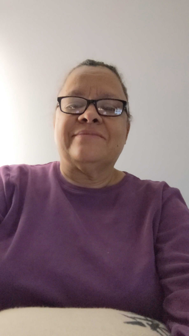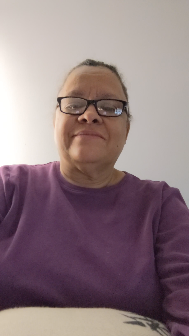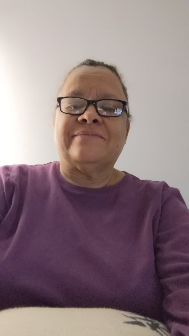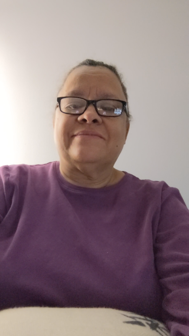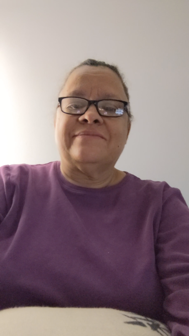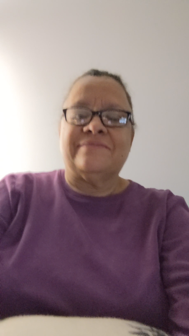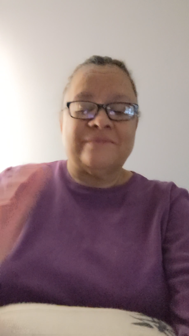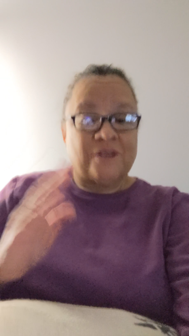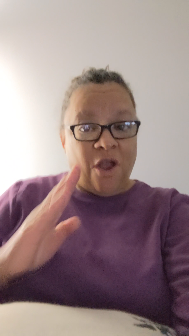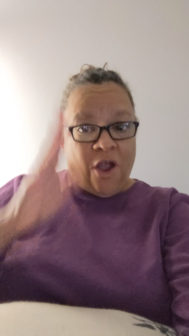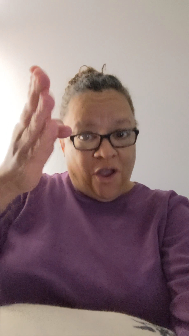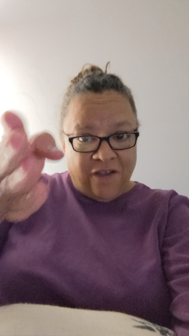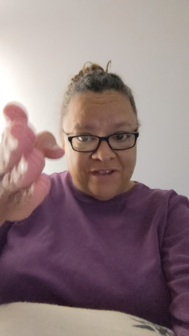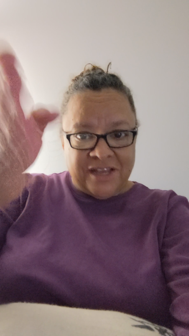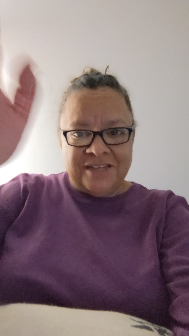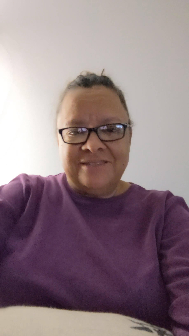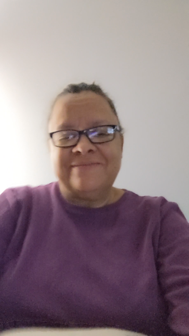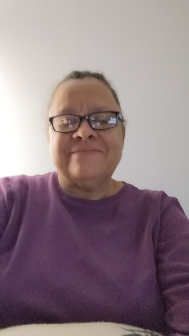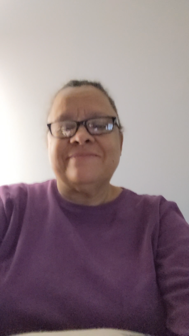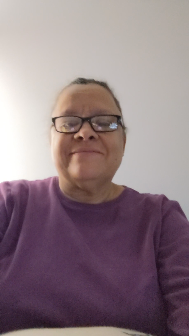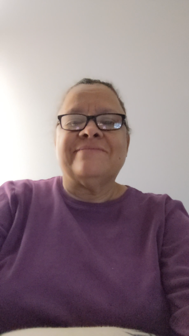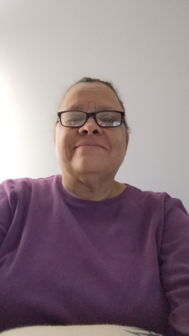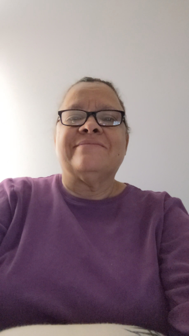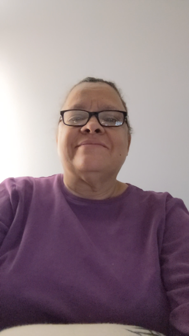over